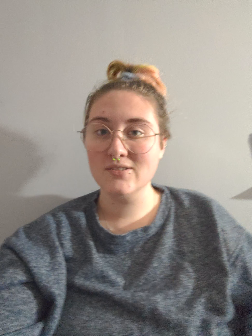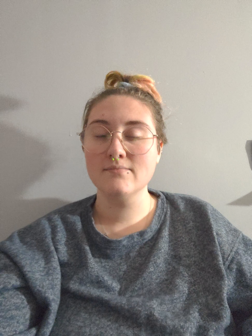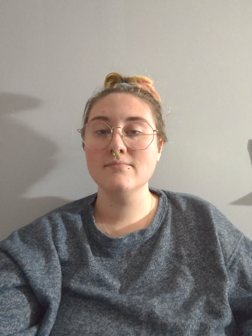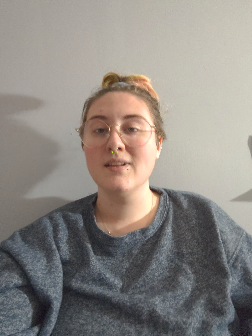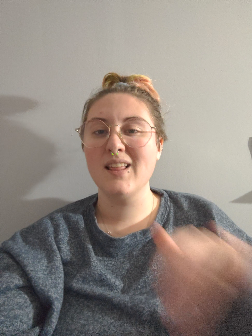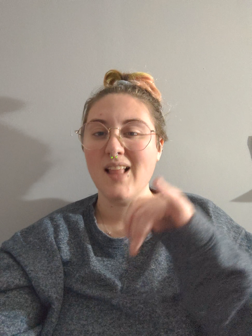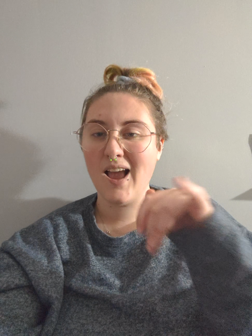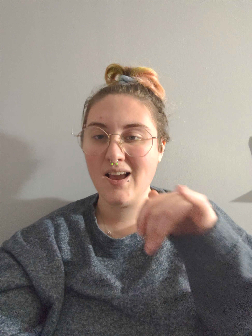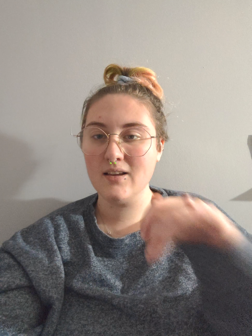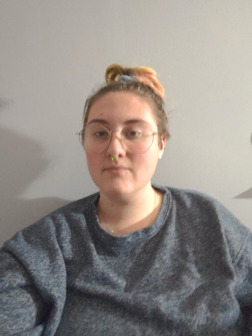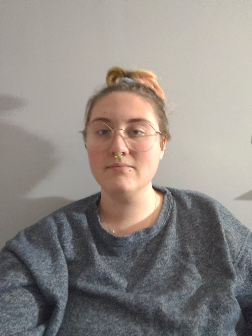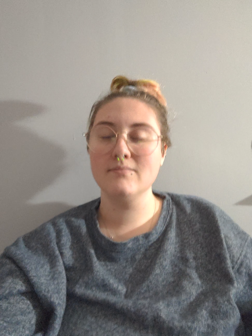like